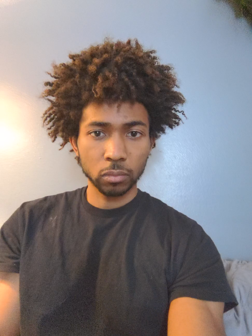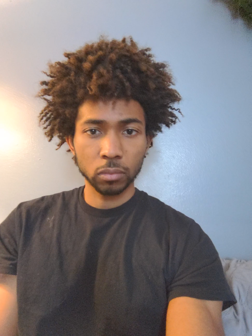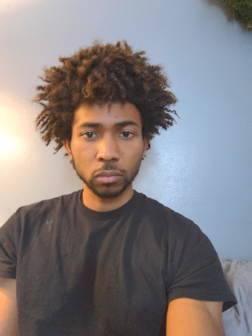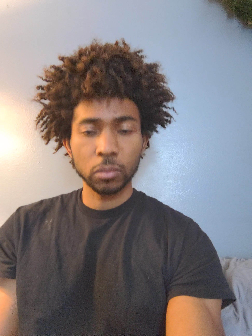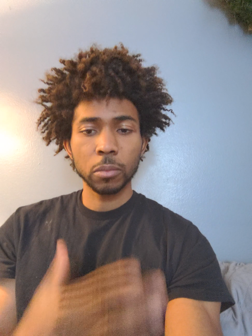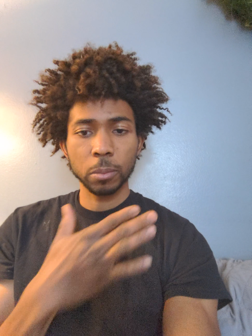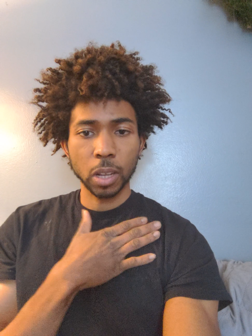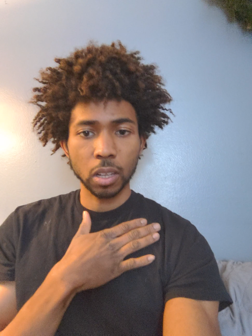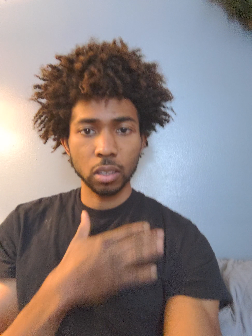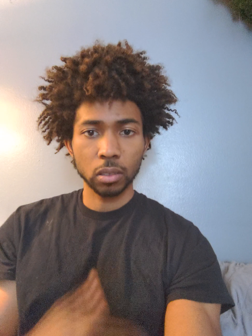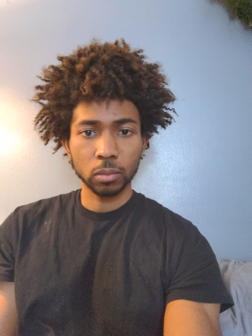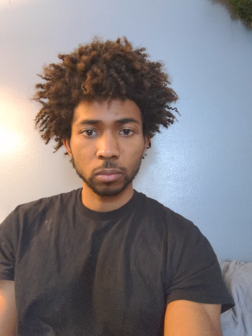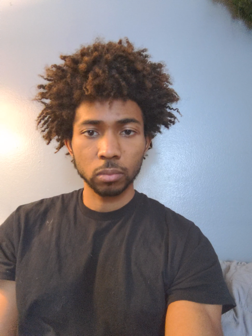my